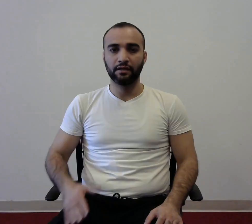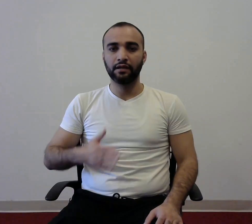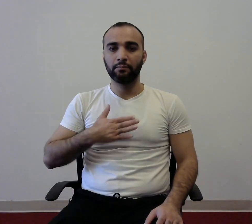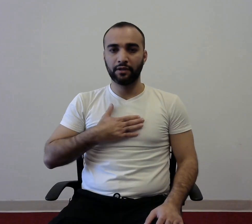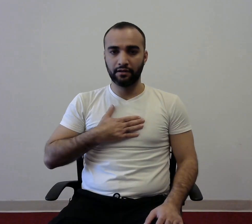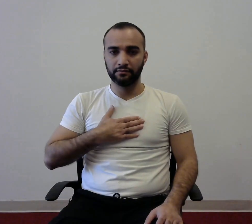mən